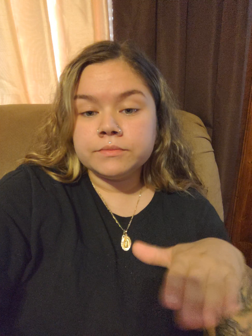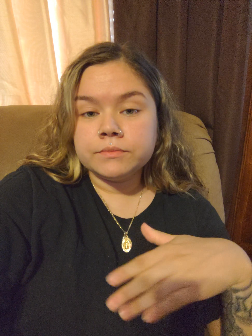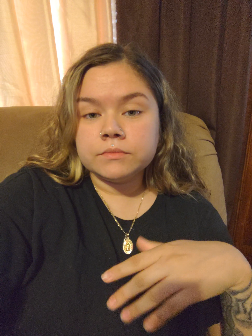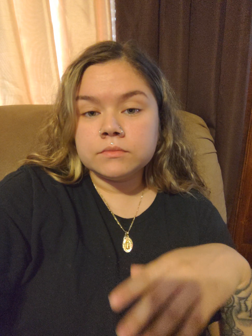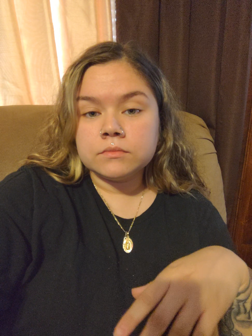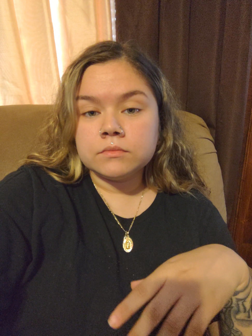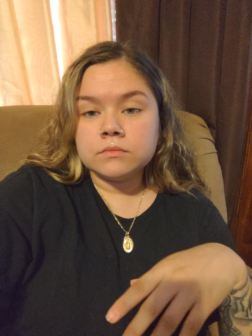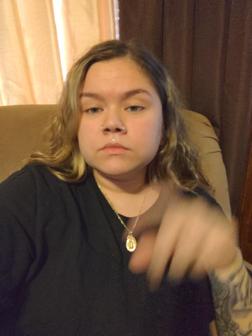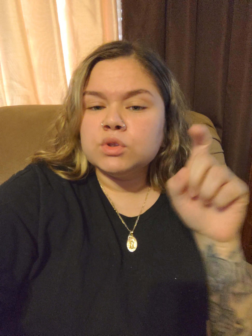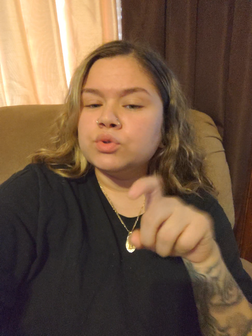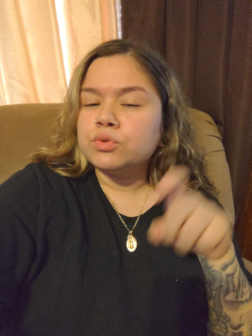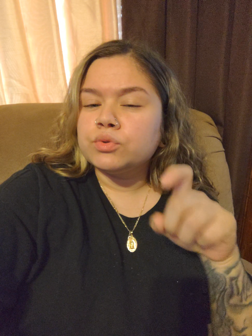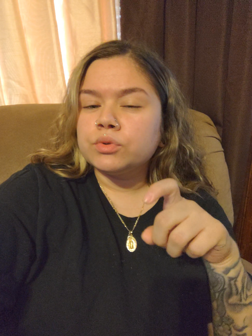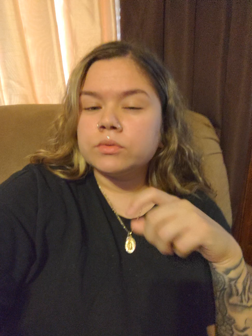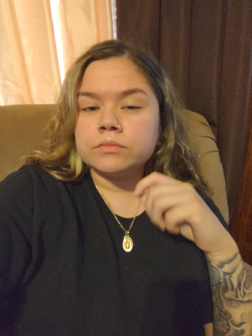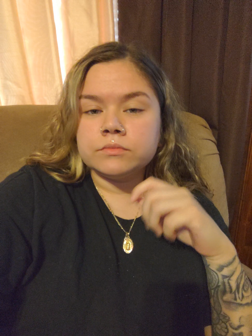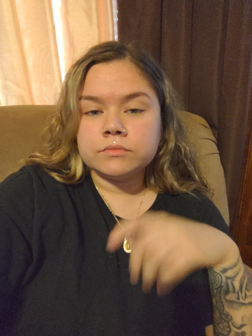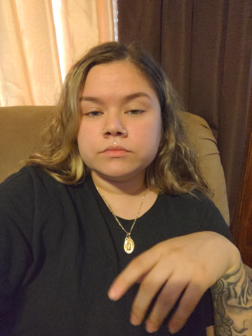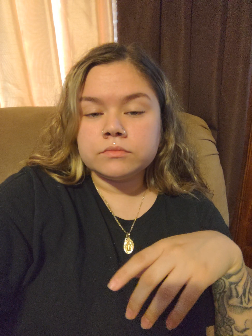should